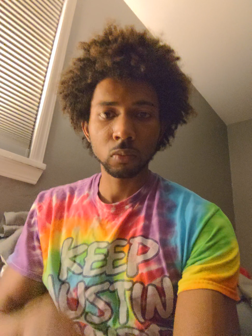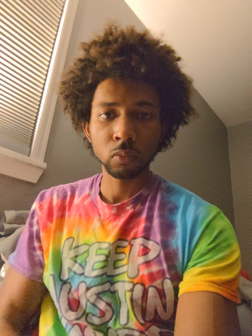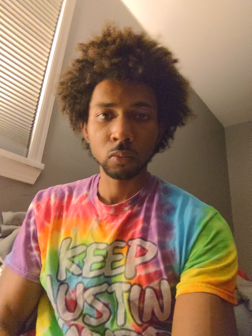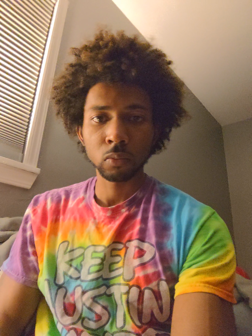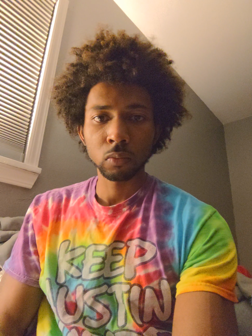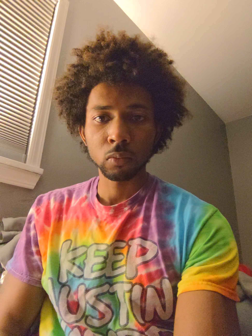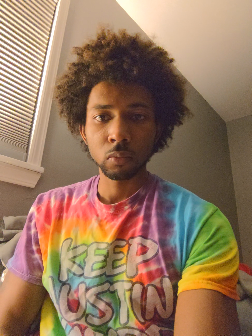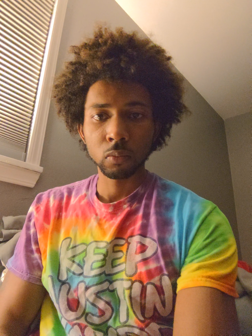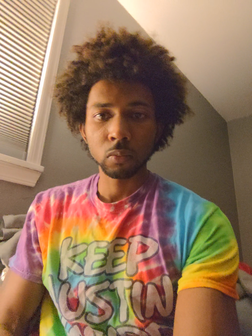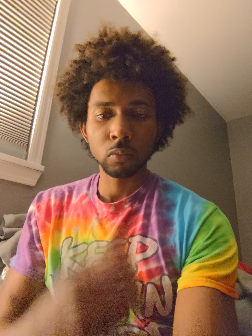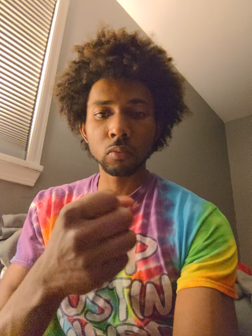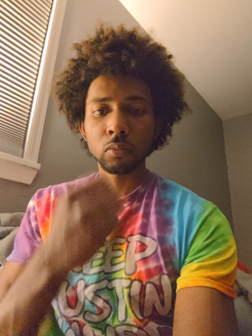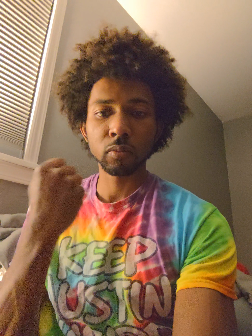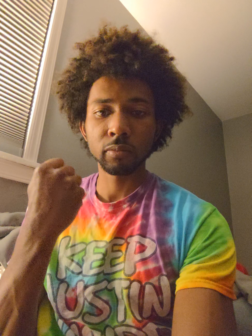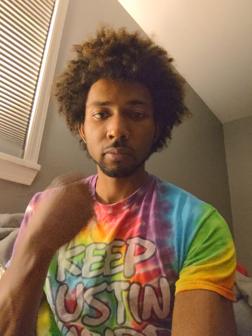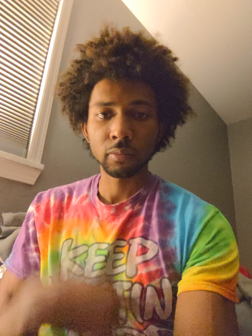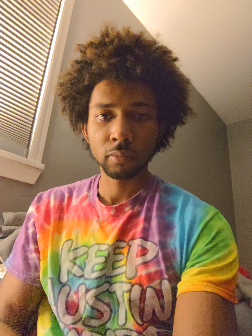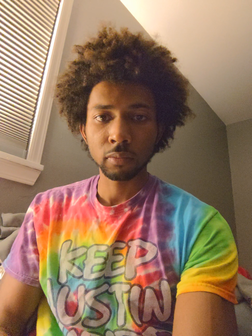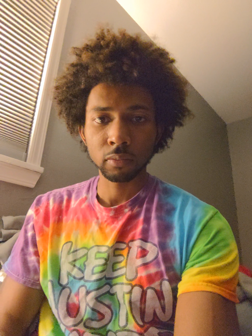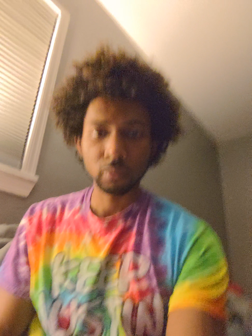pull